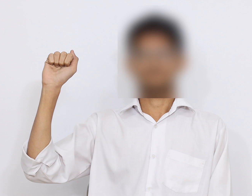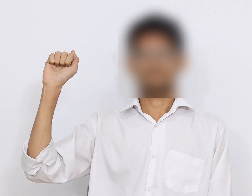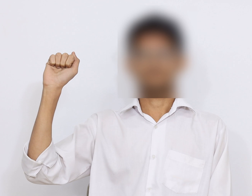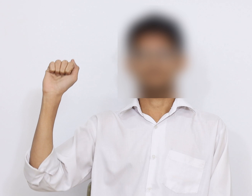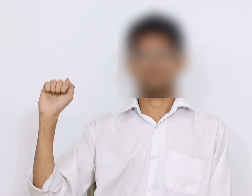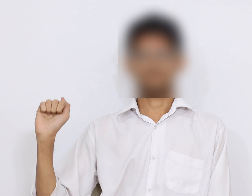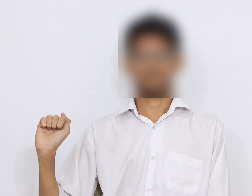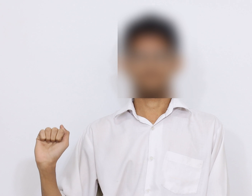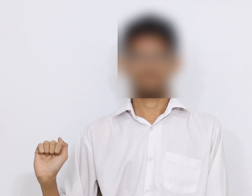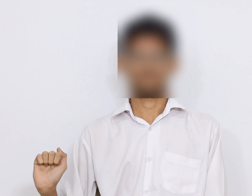آ